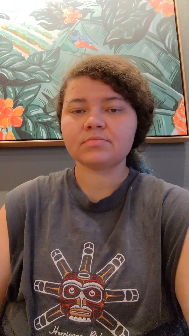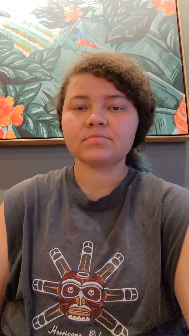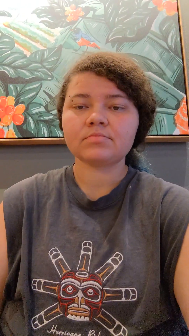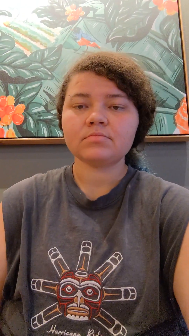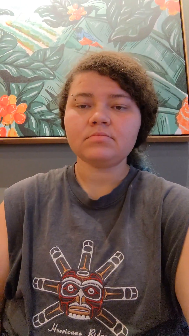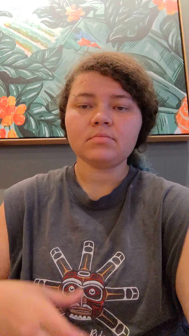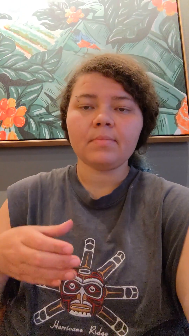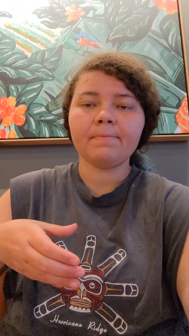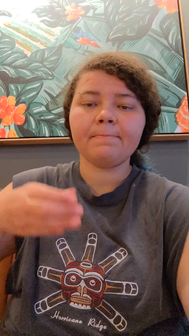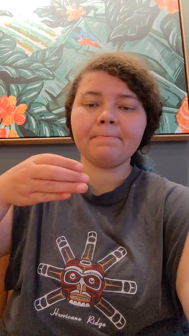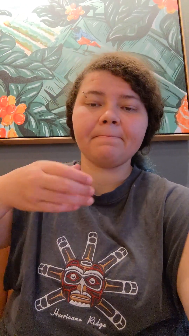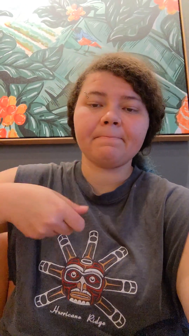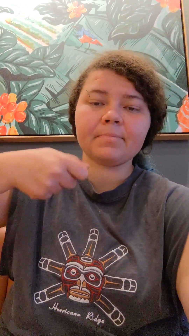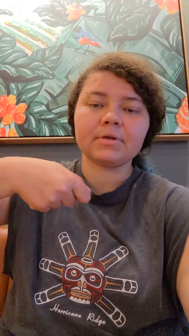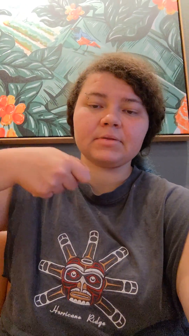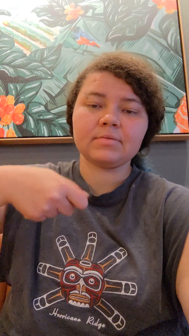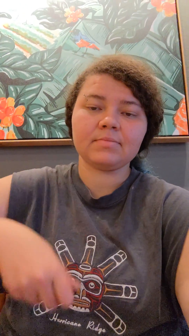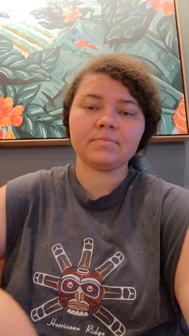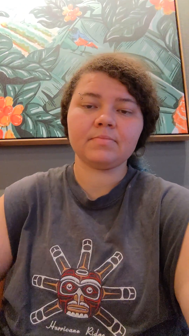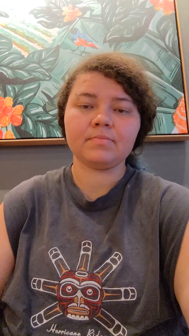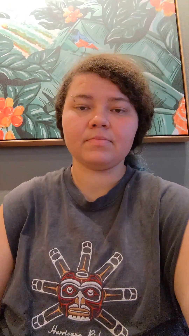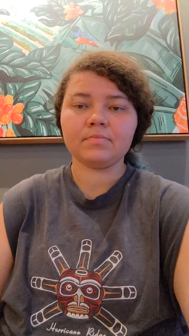bucket